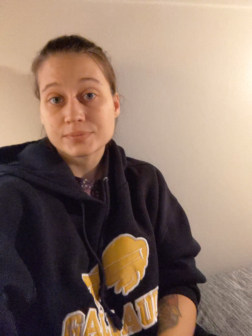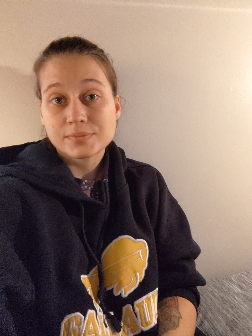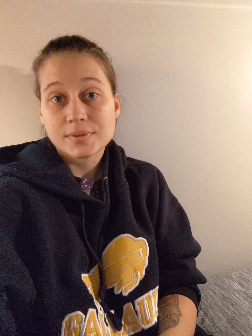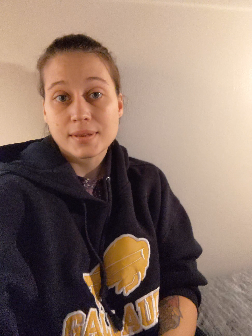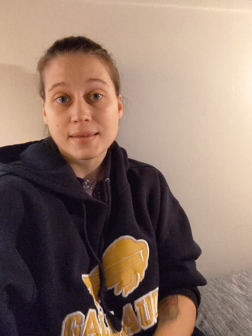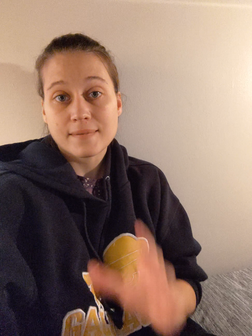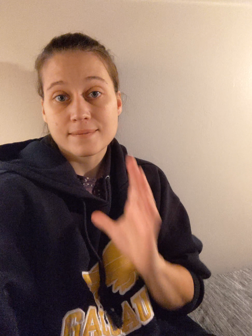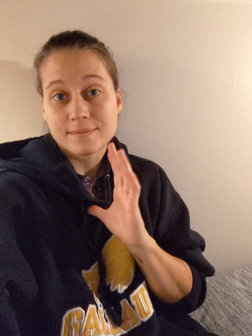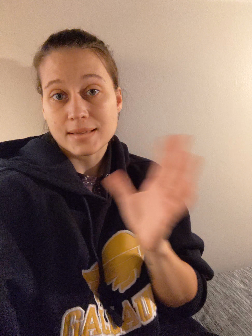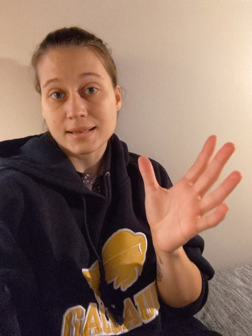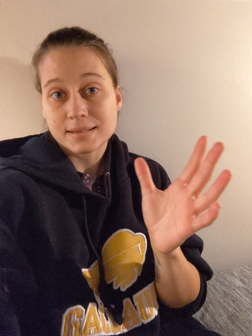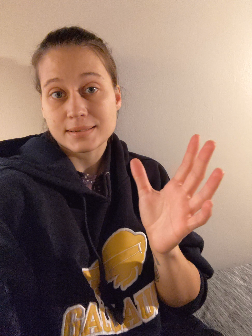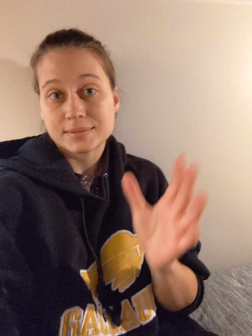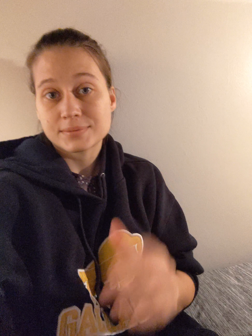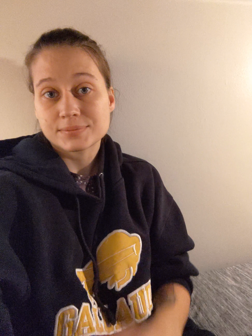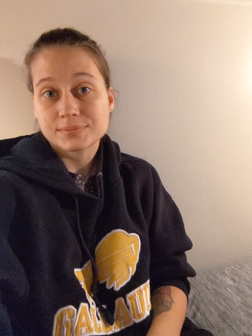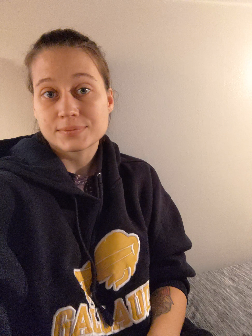fine